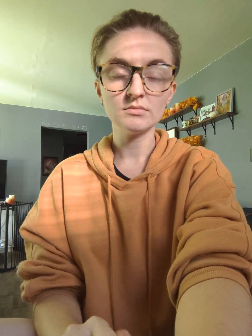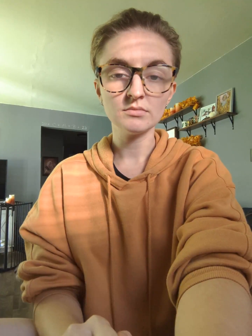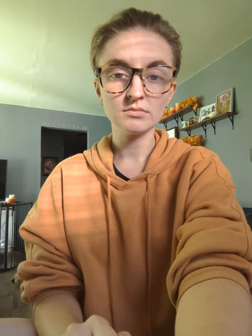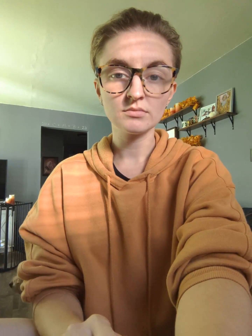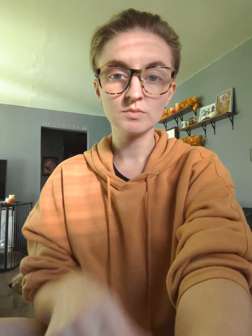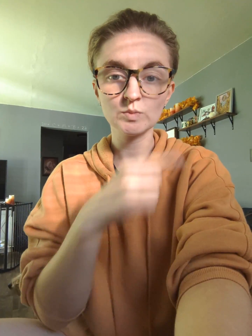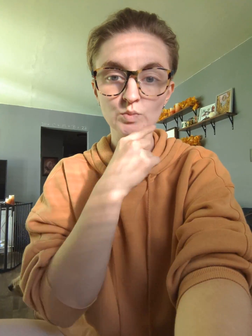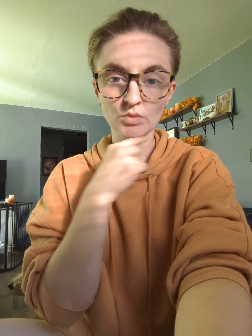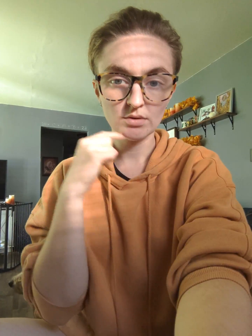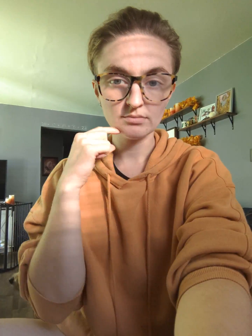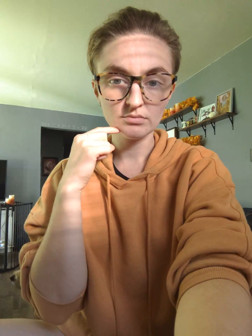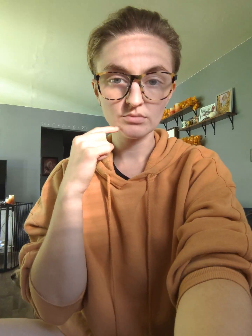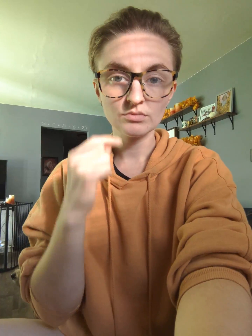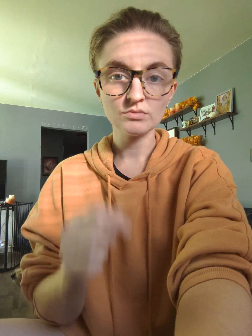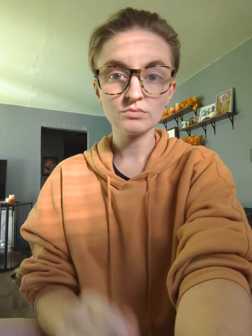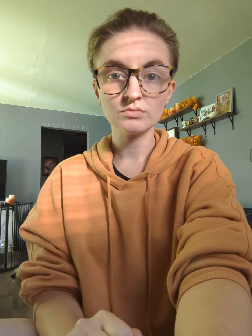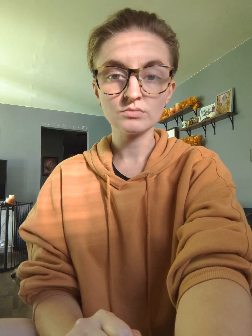glue